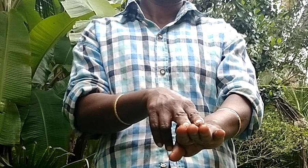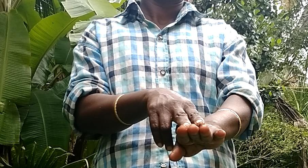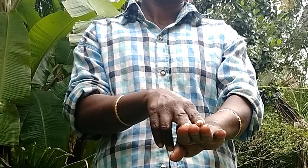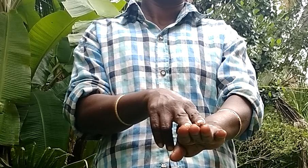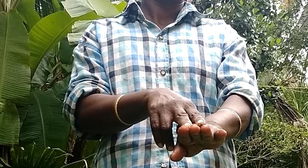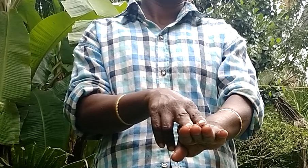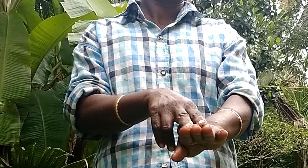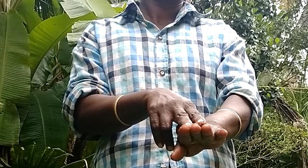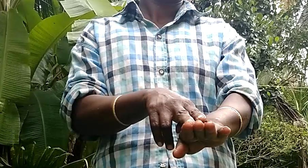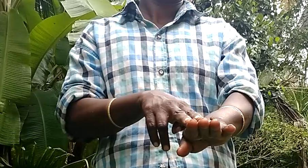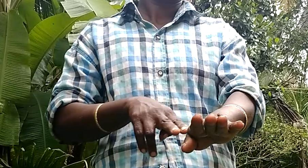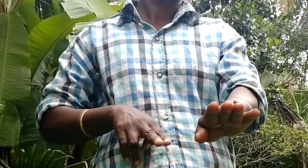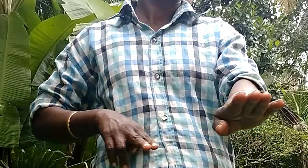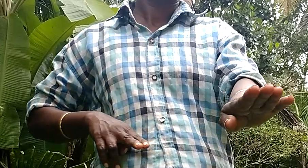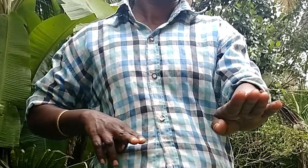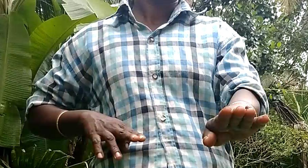Tiger